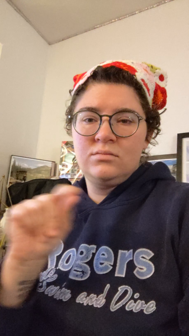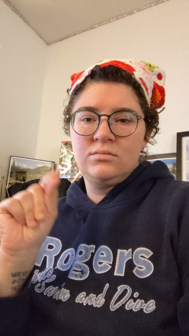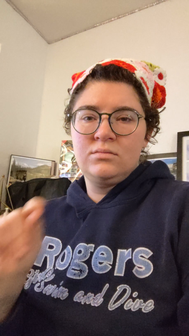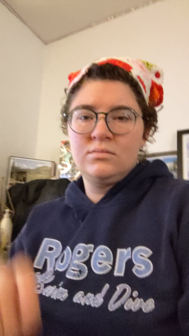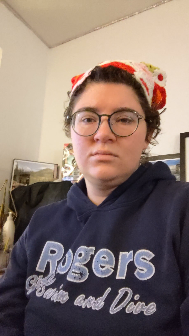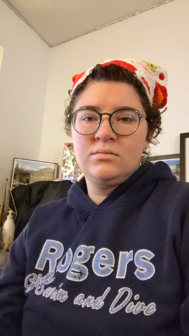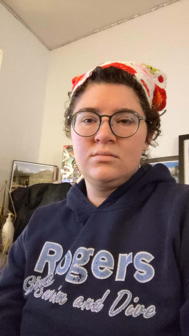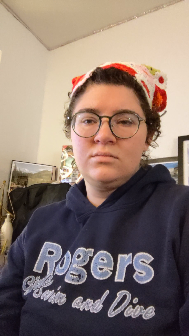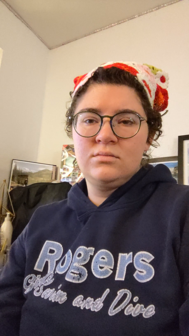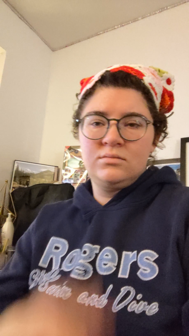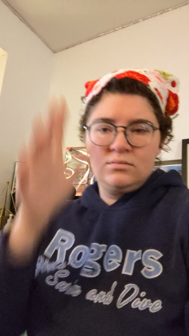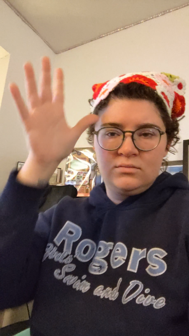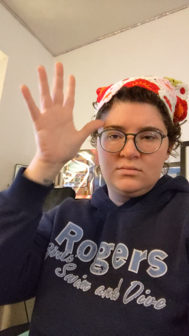moose